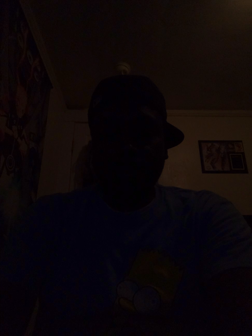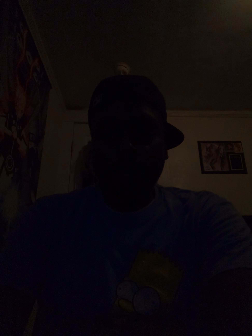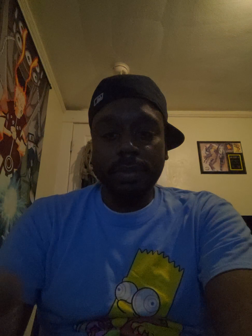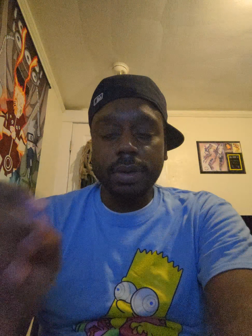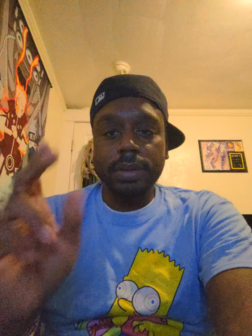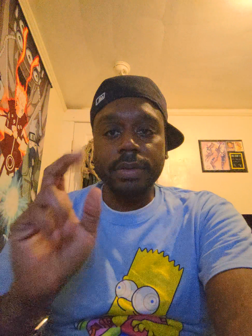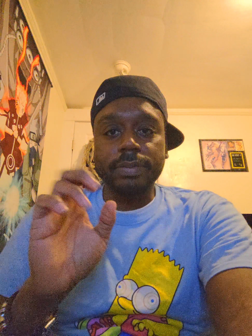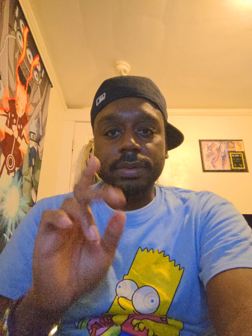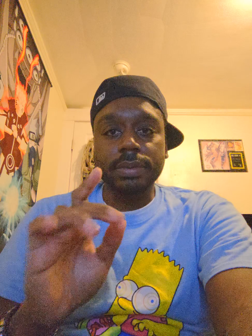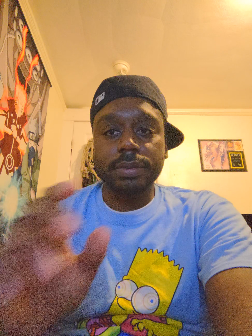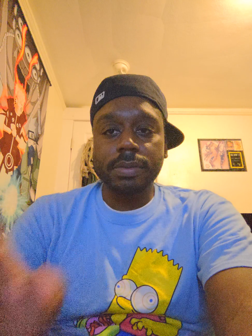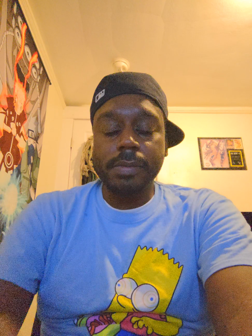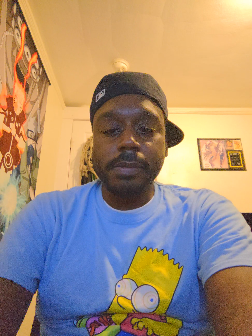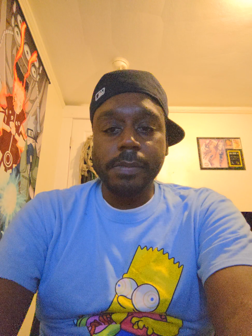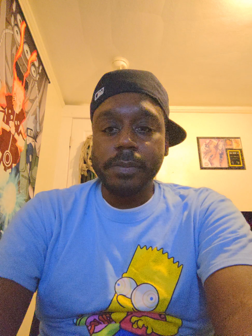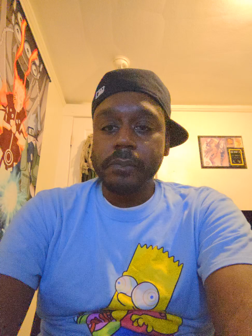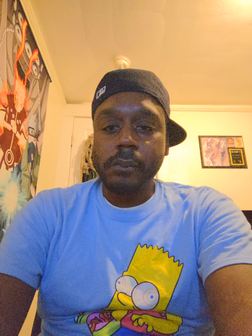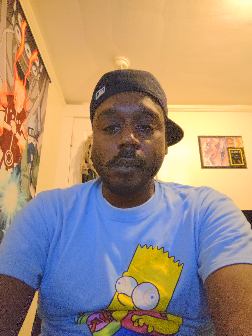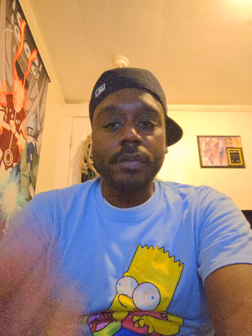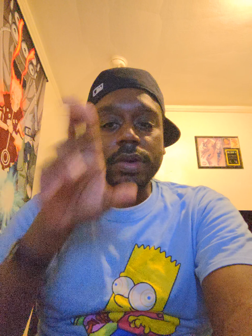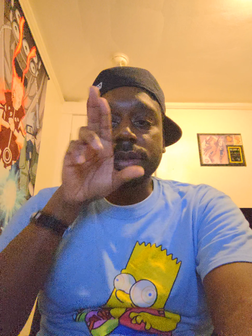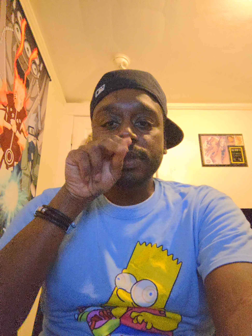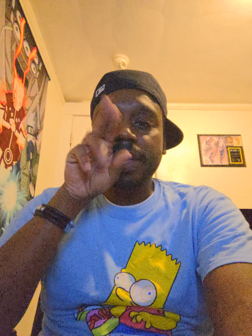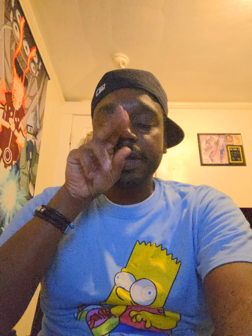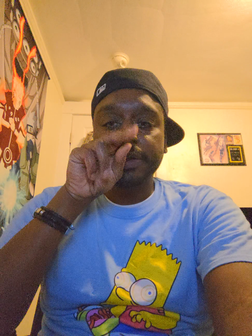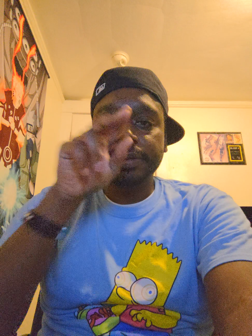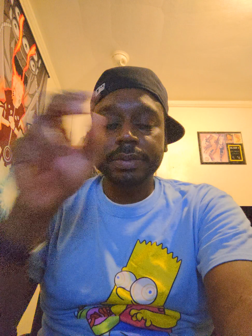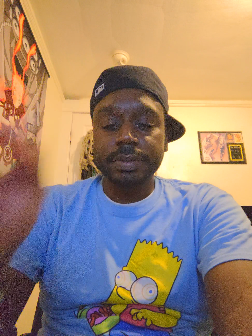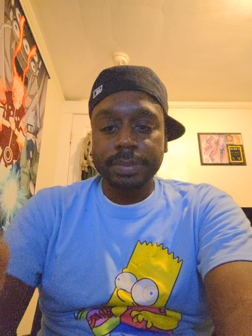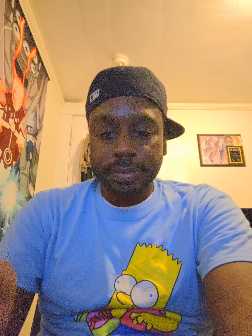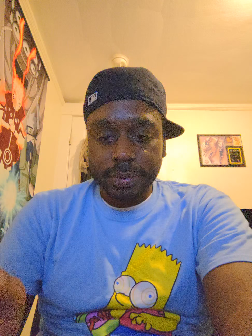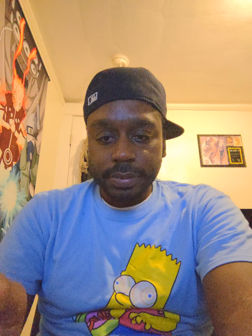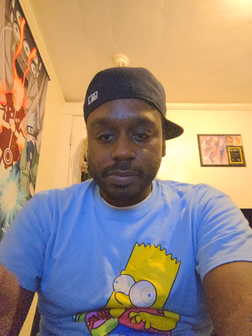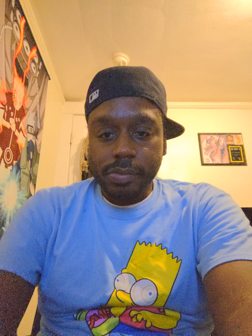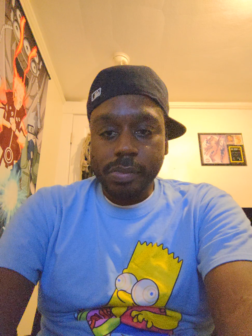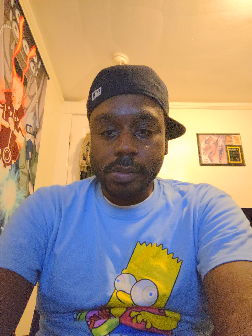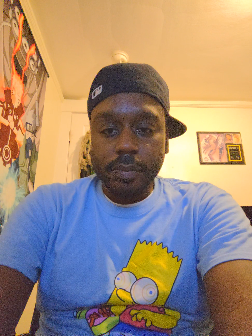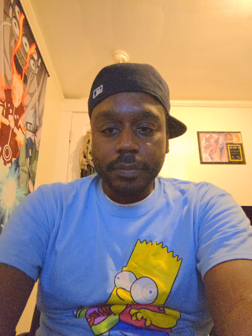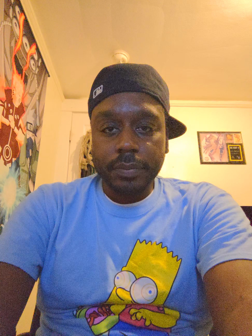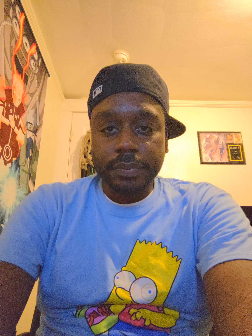duck